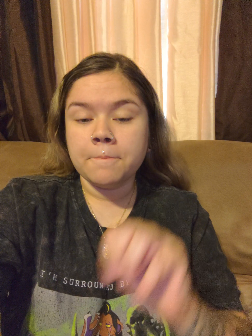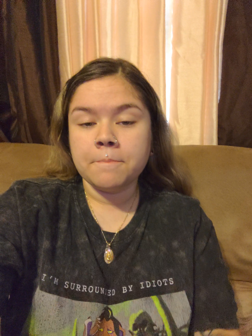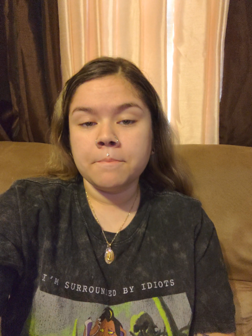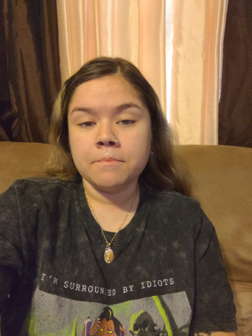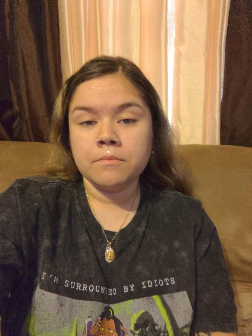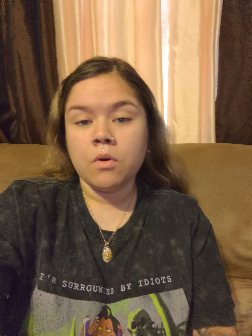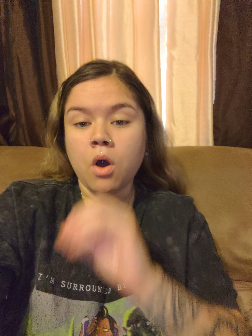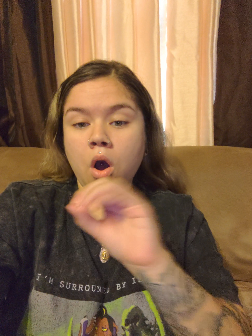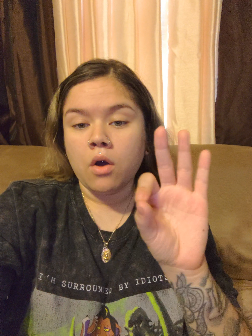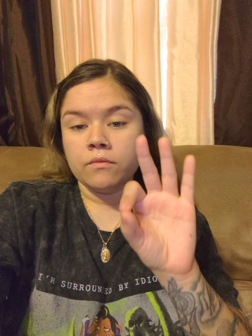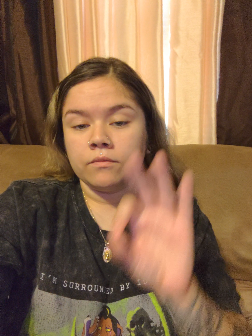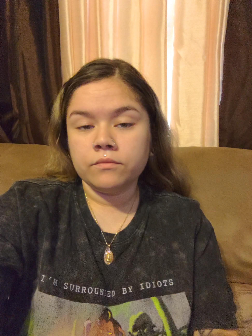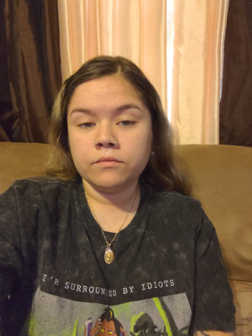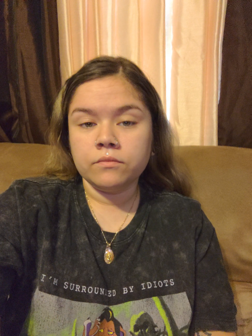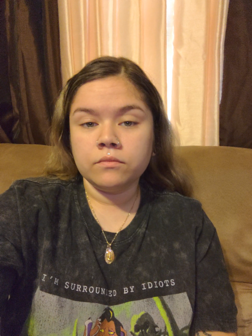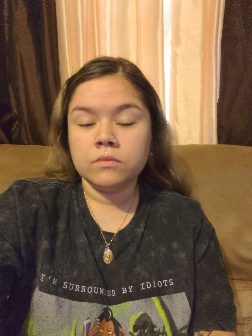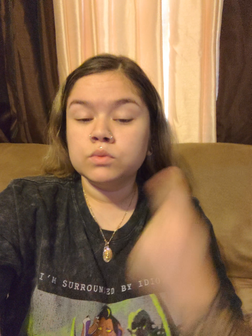of